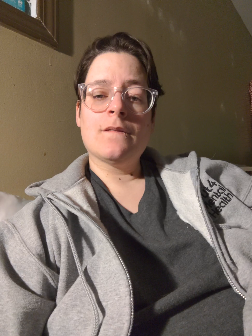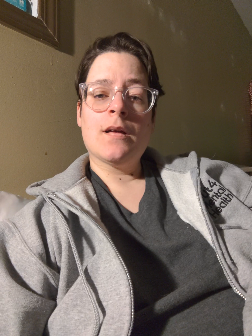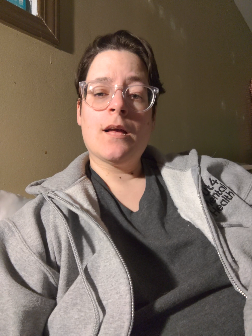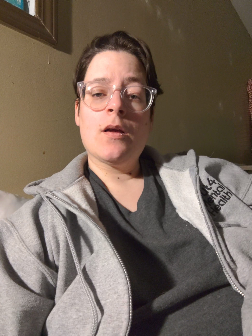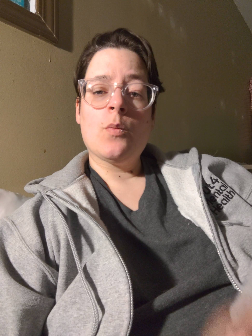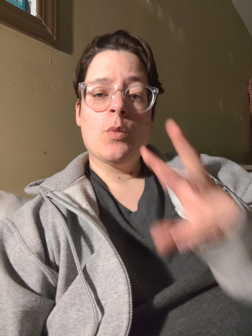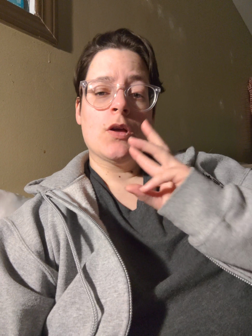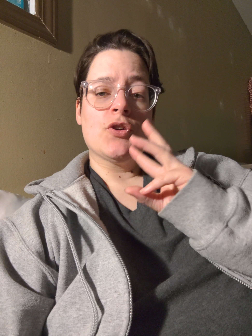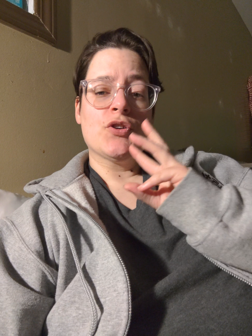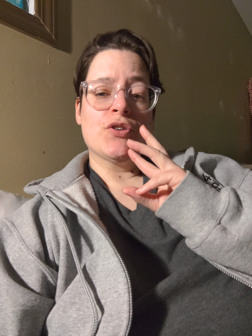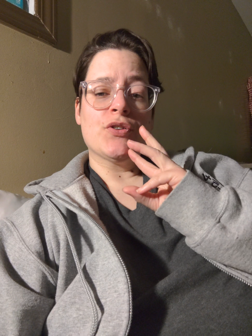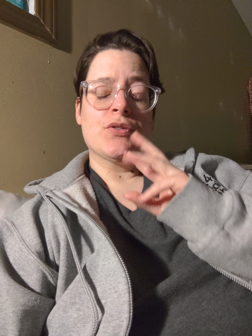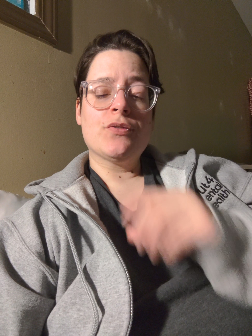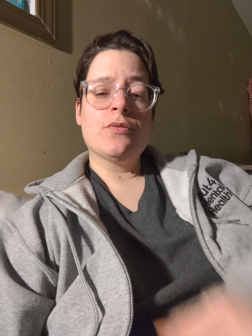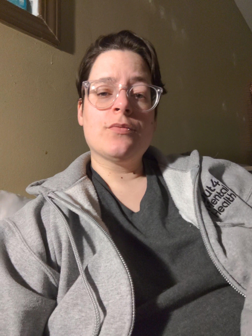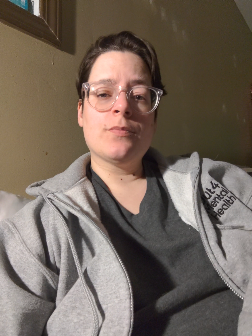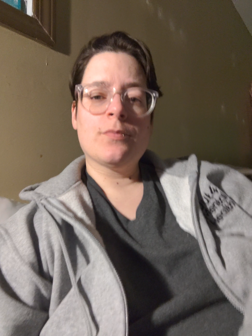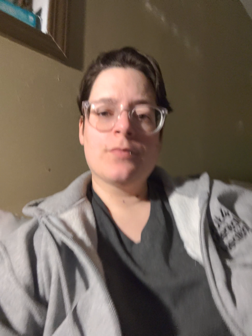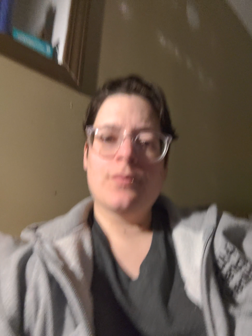water